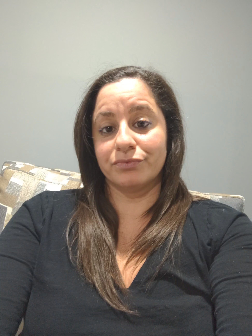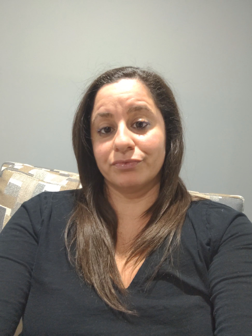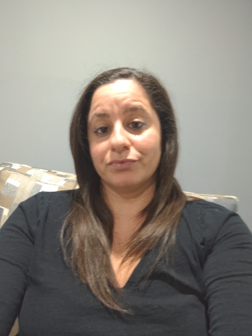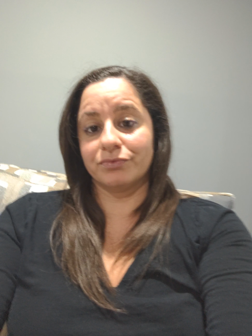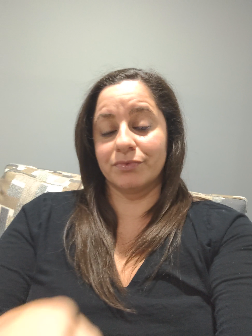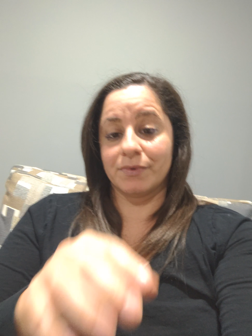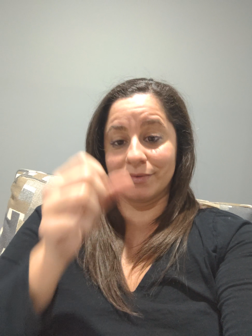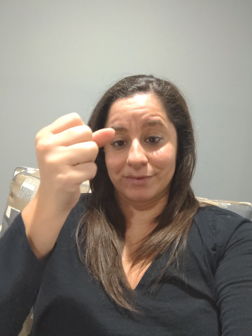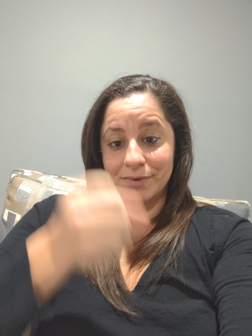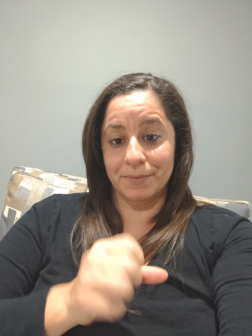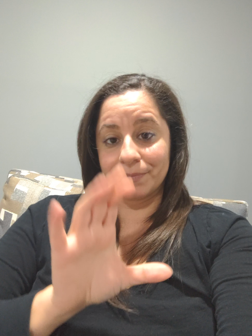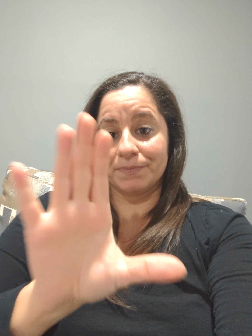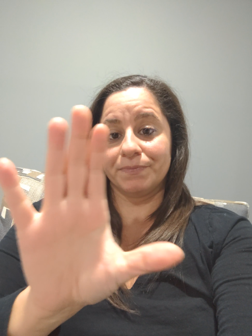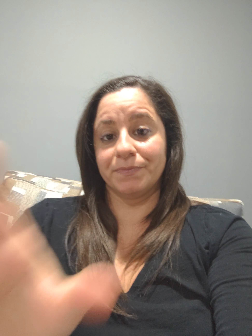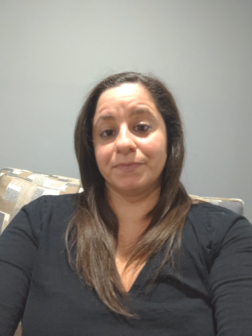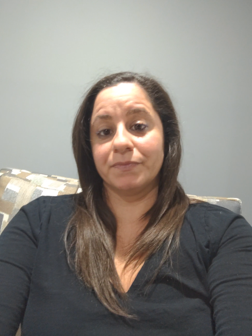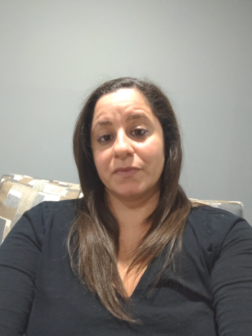mitten